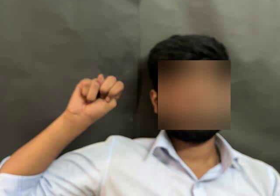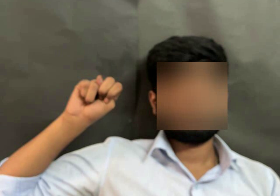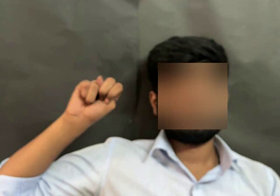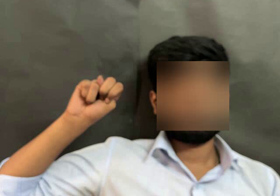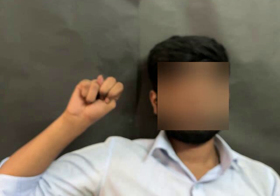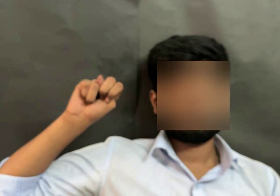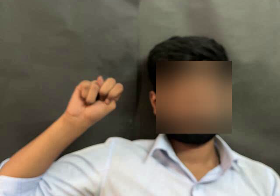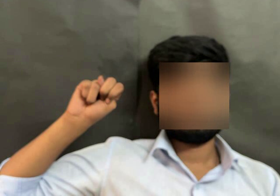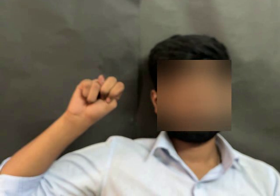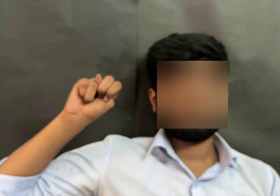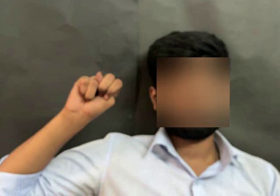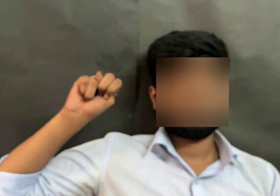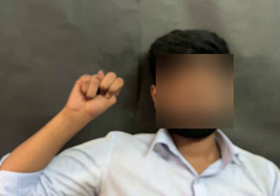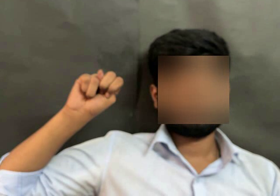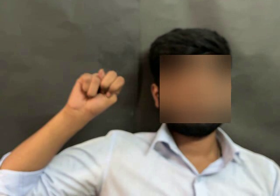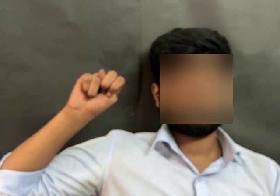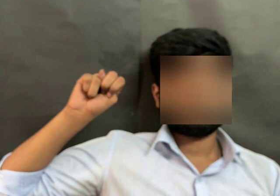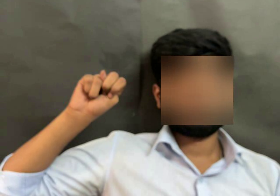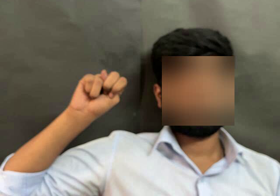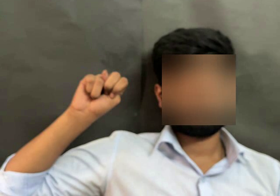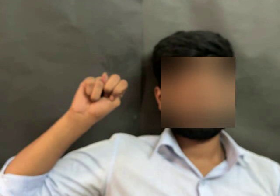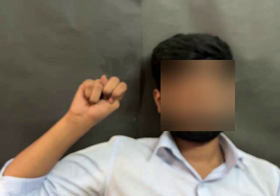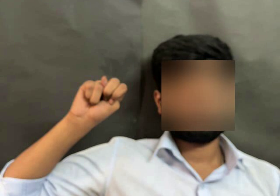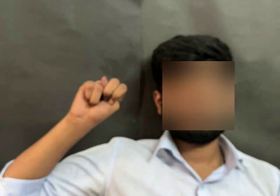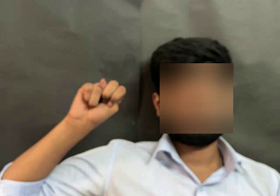N